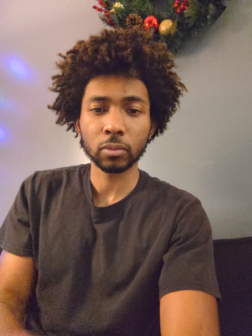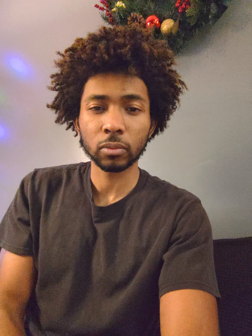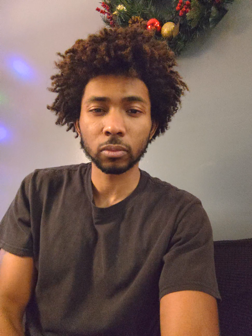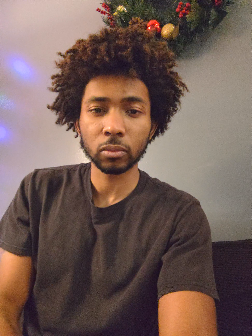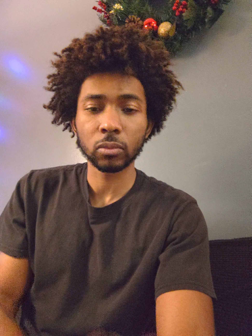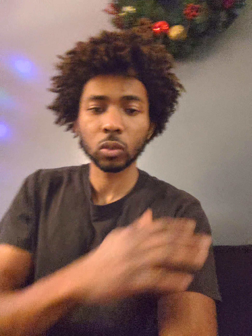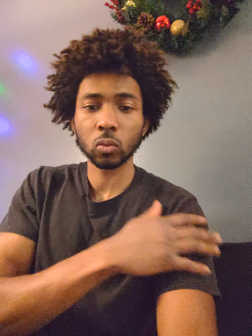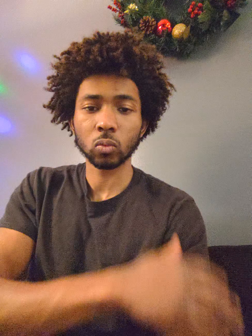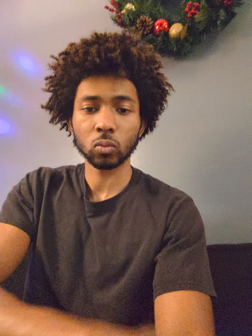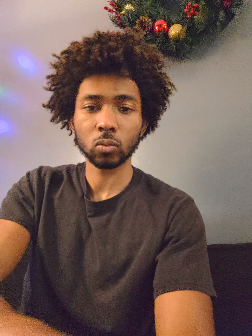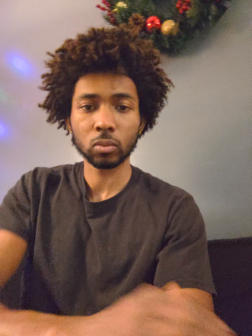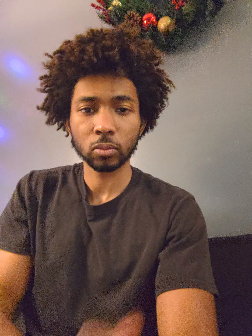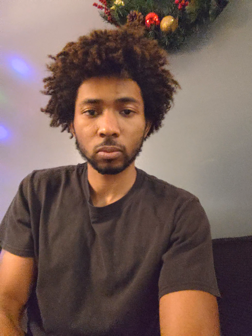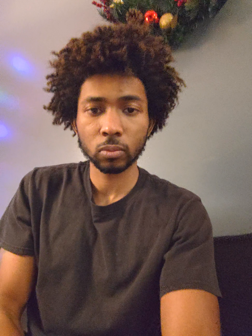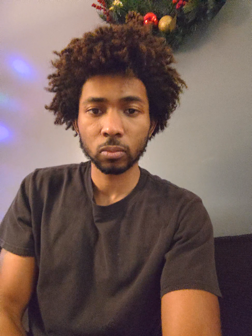arm